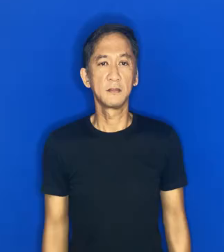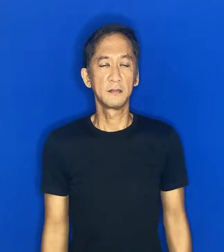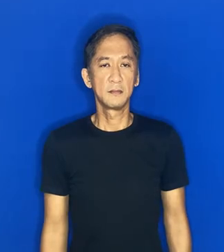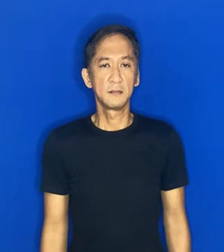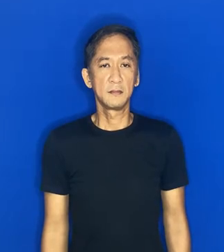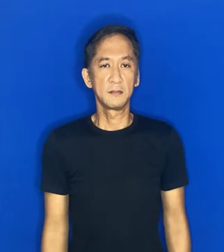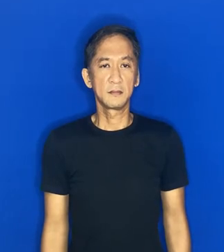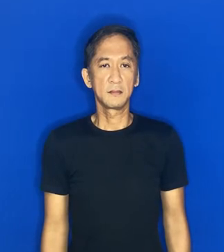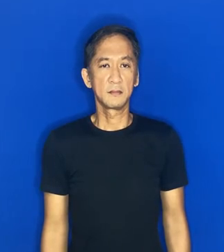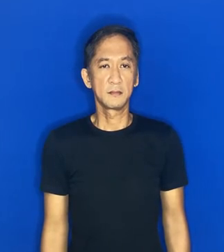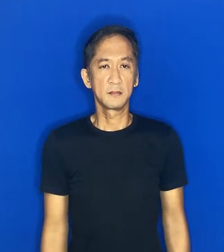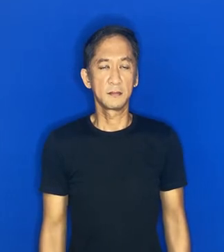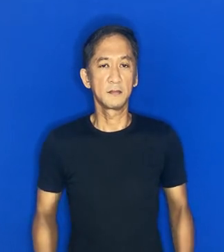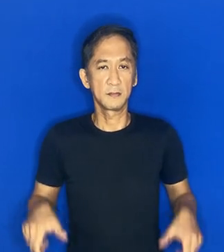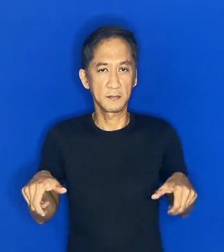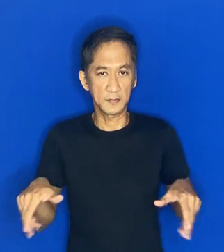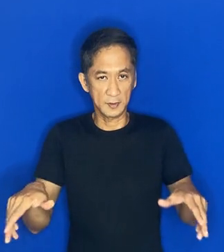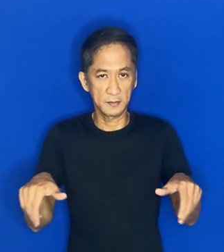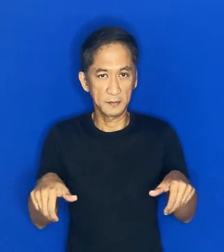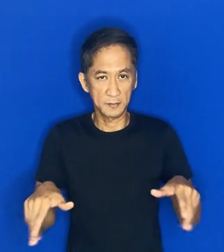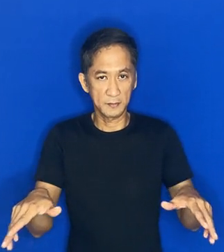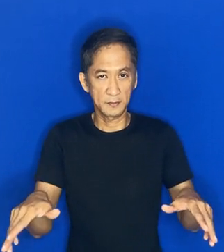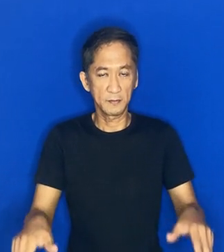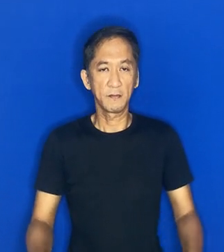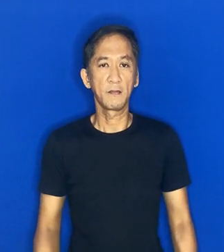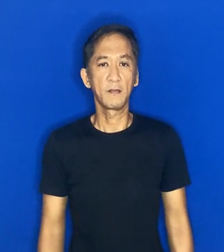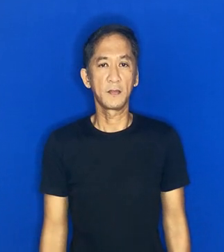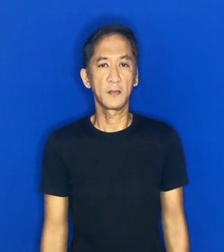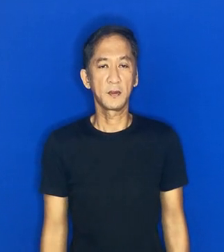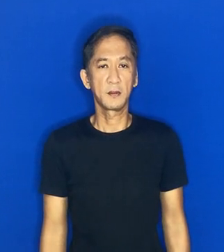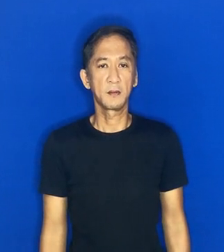weelchair person